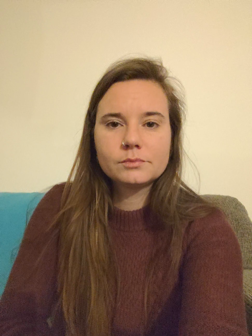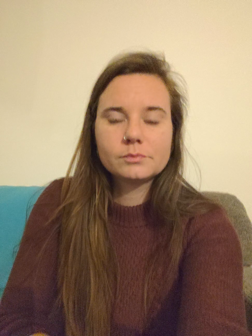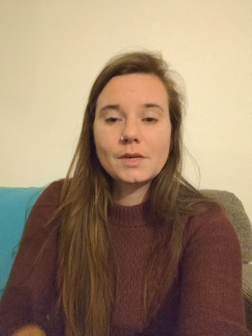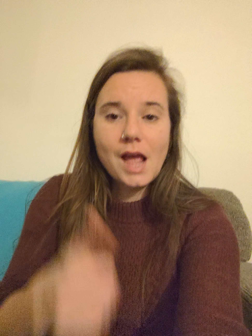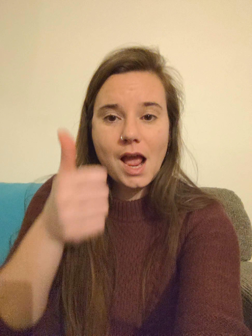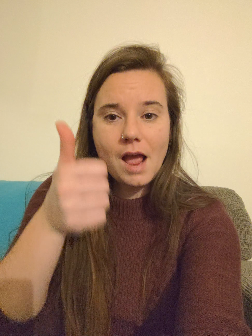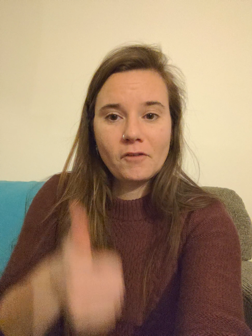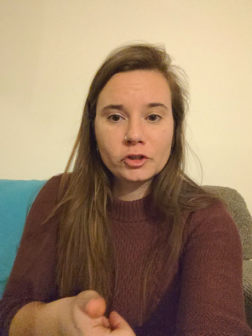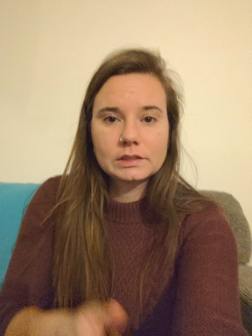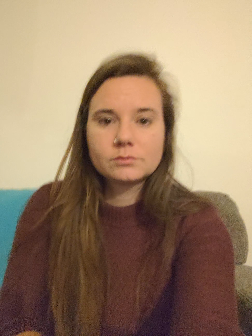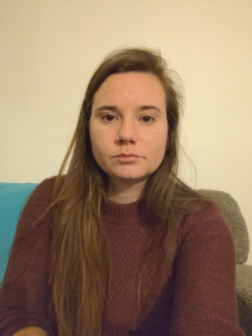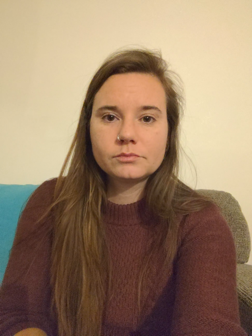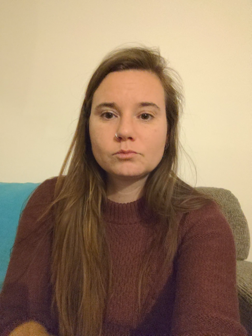every